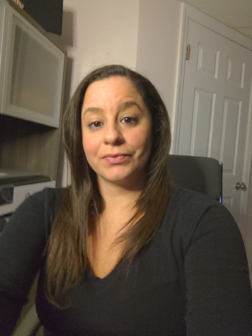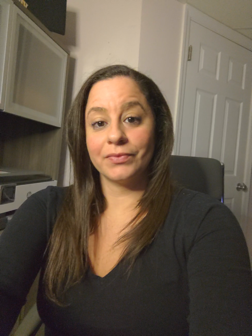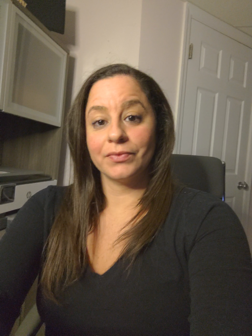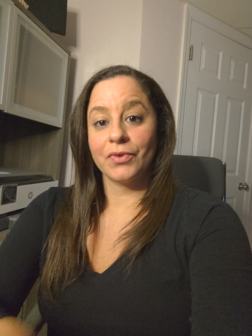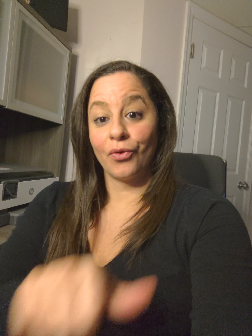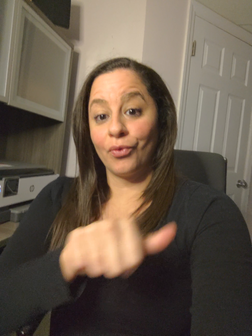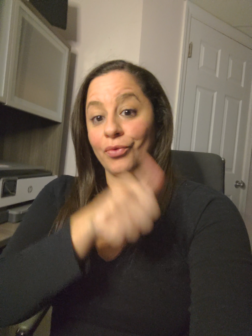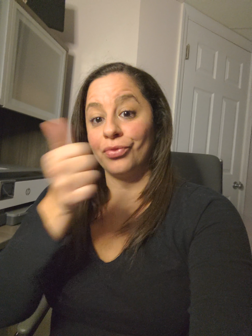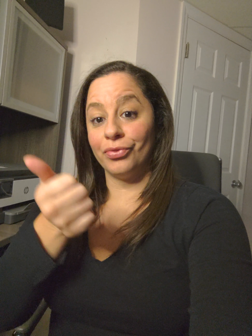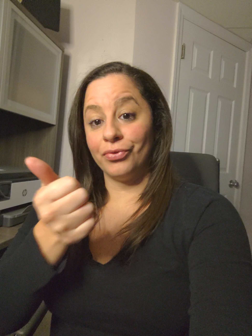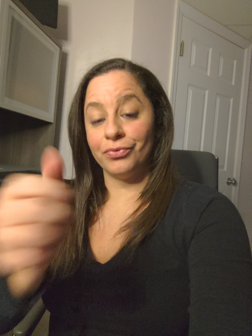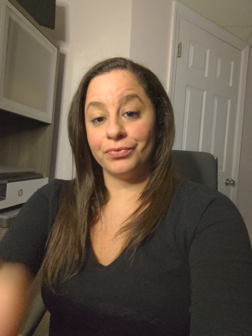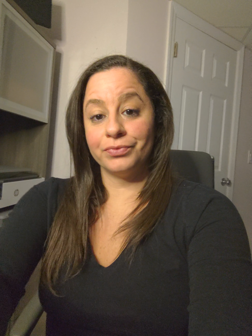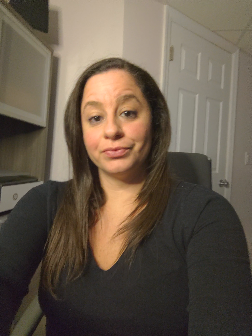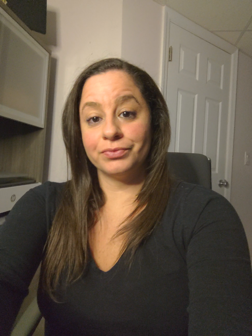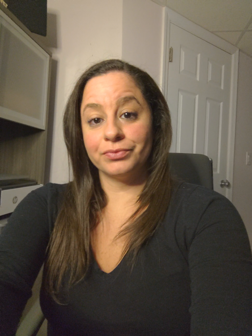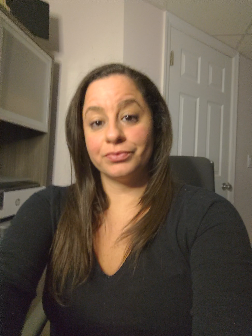another